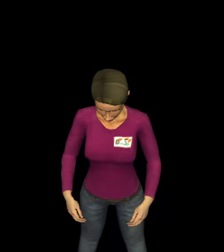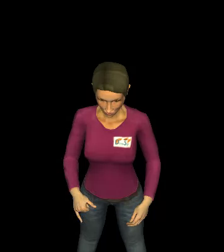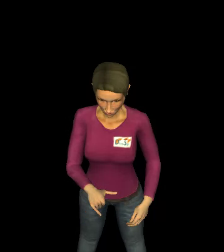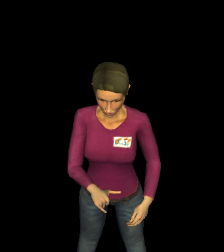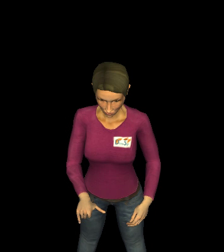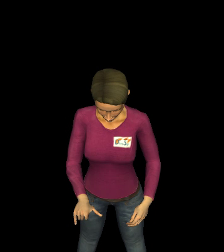أبدا